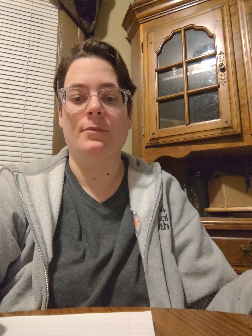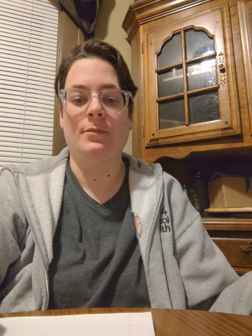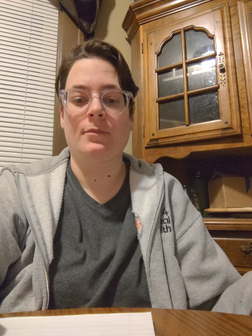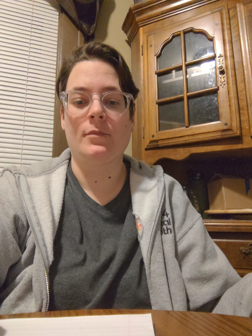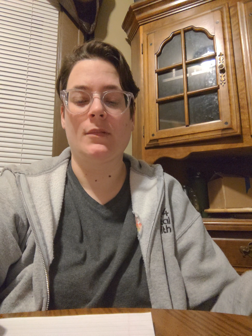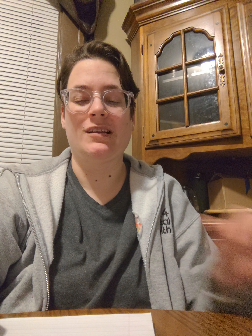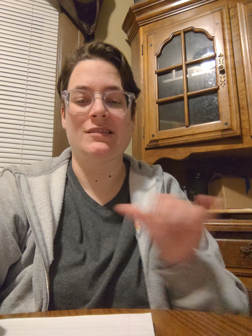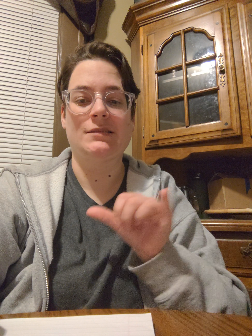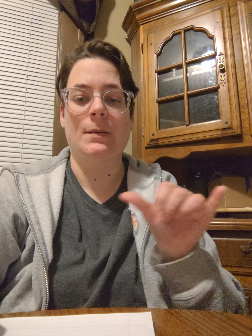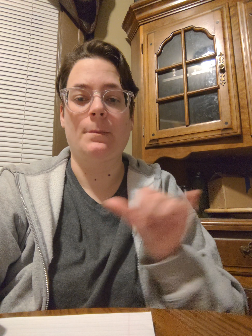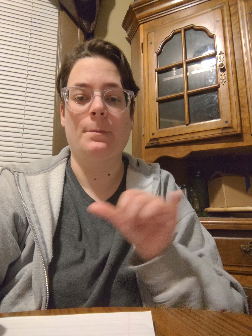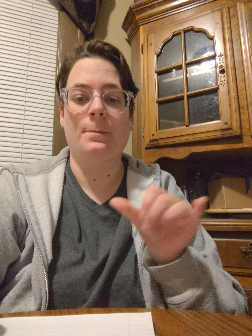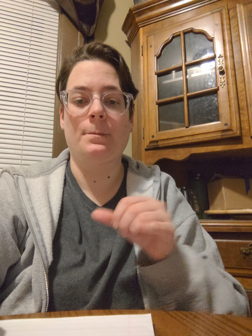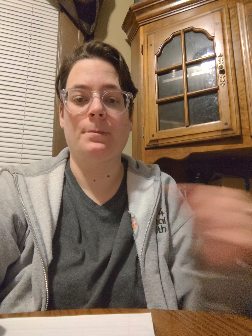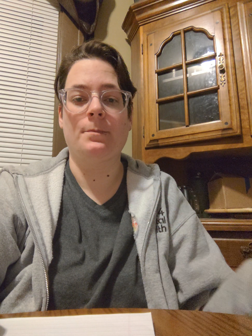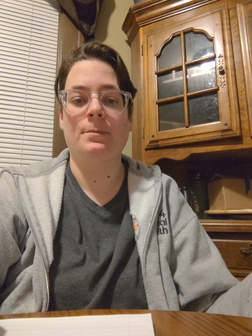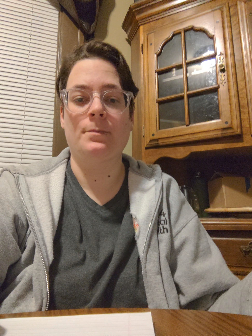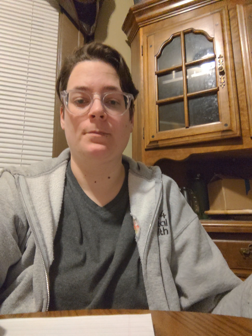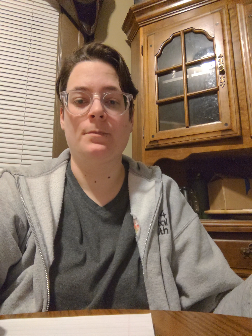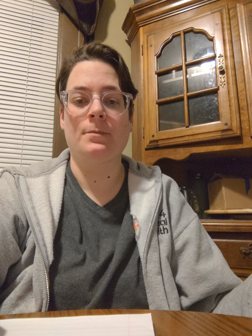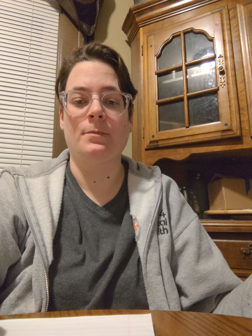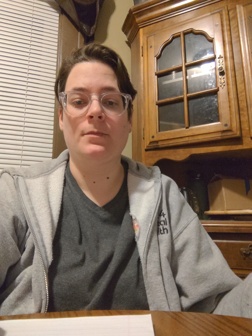same